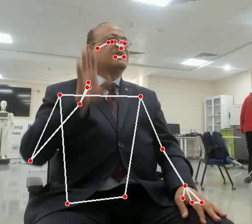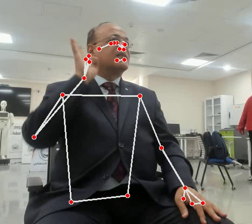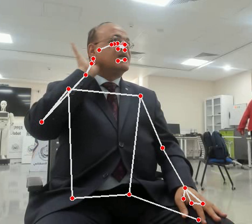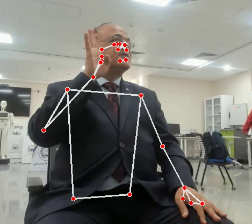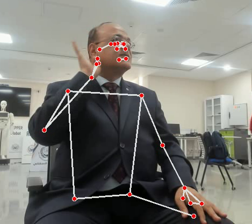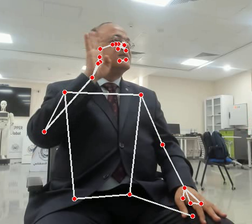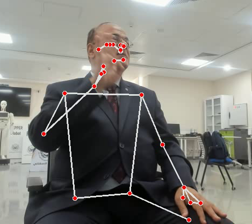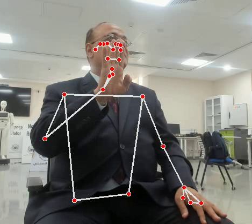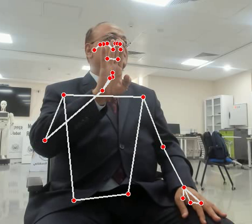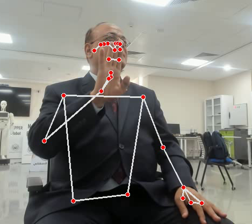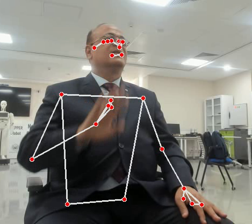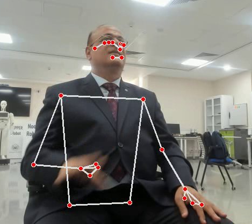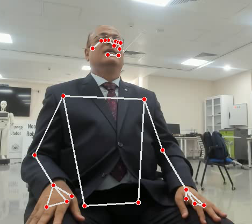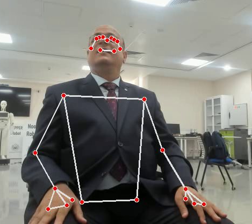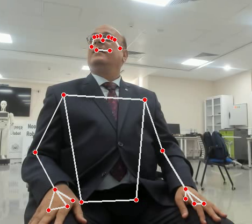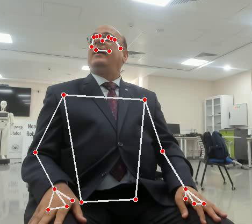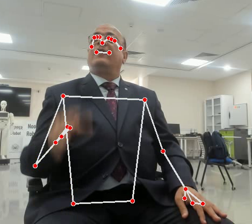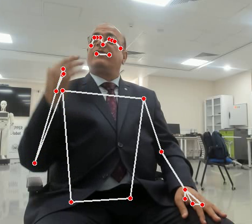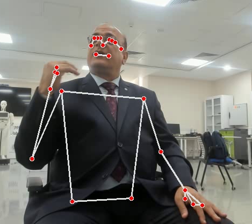fokk many